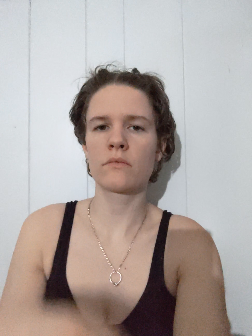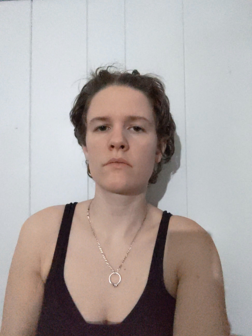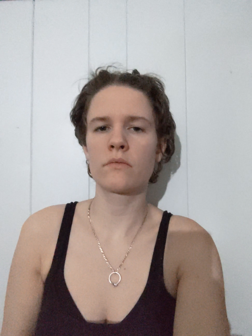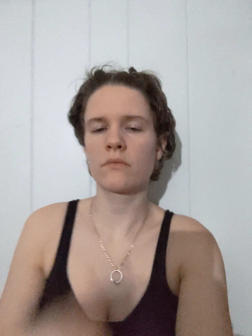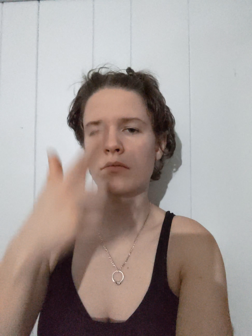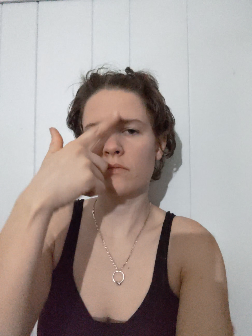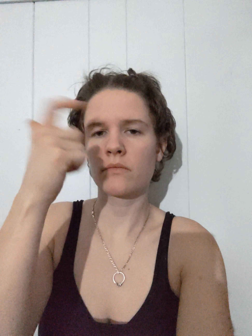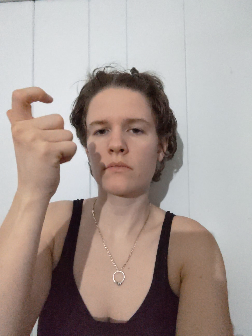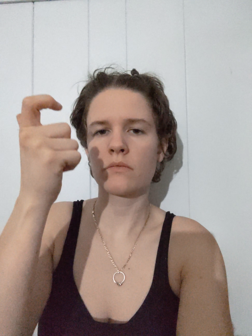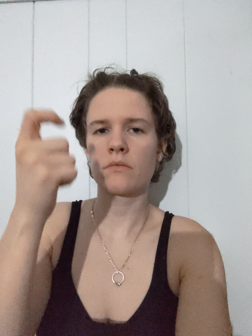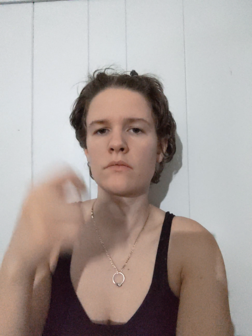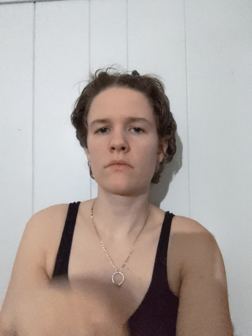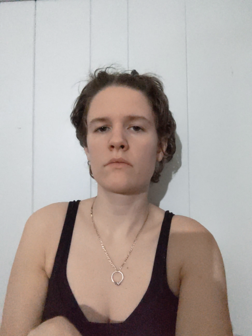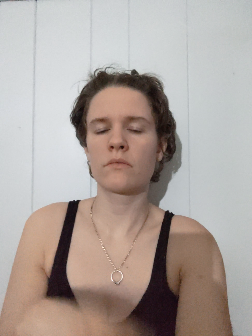because